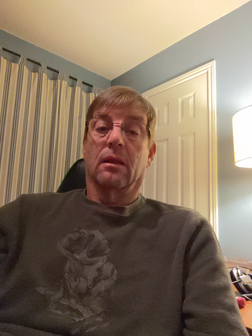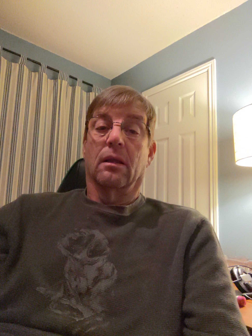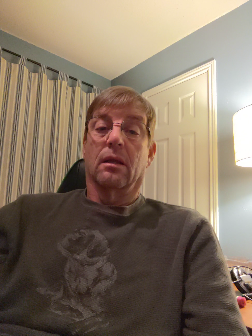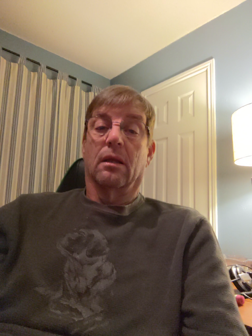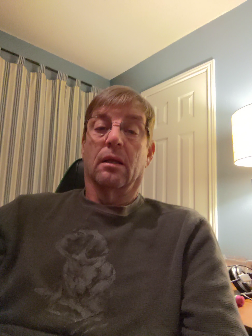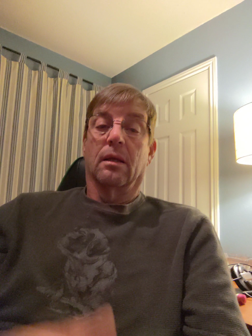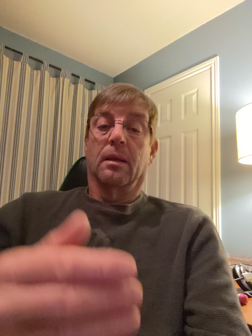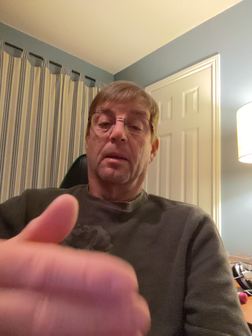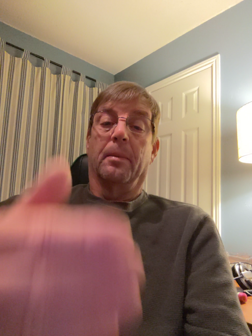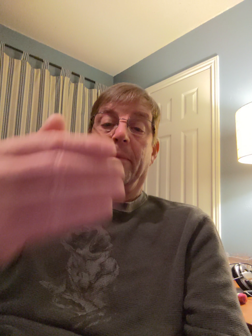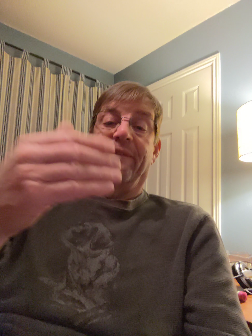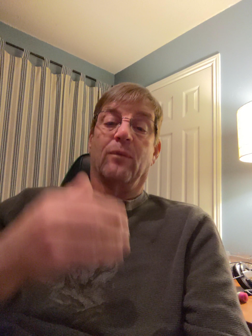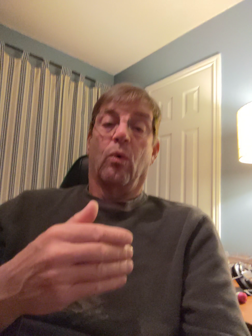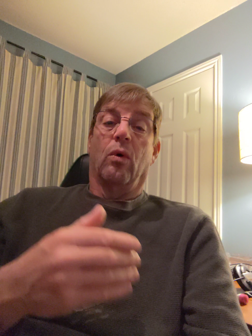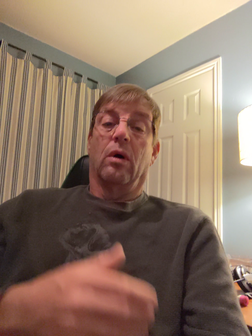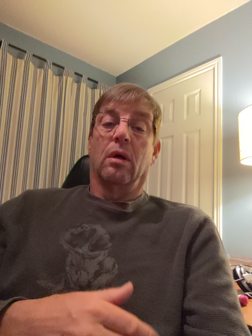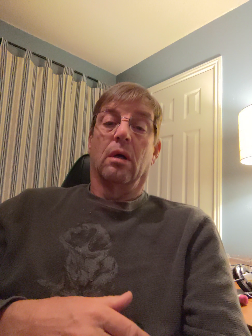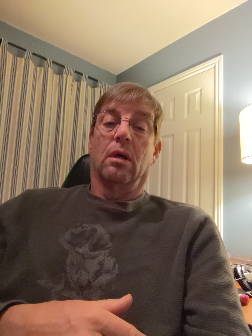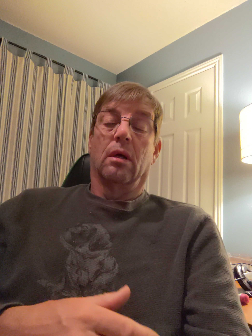before